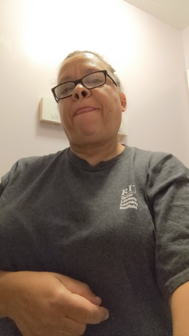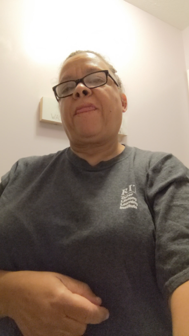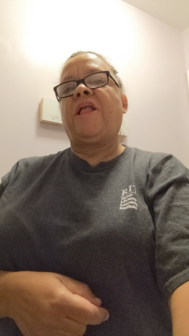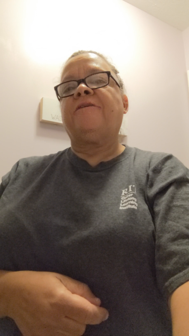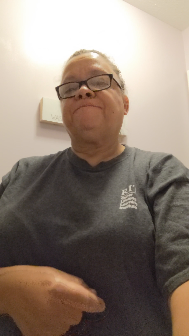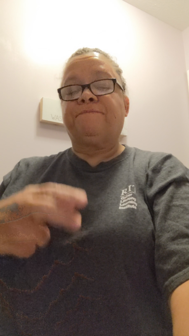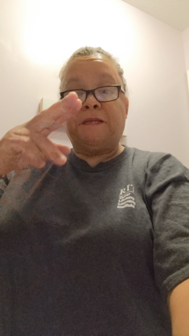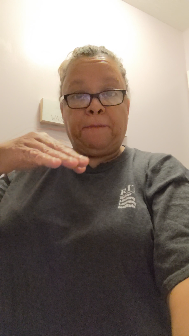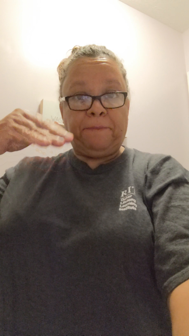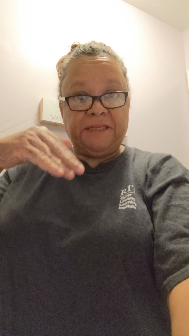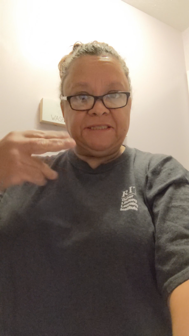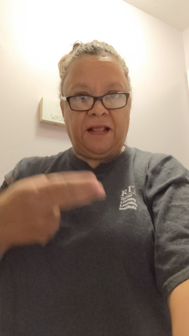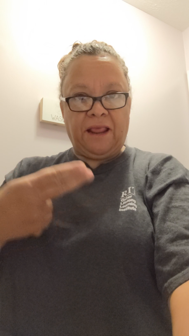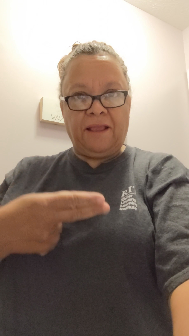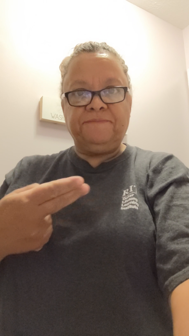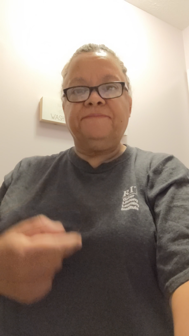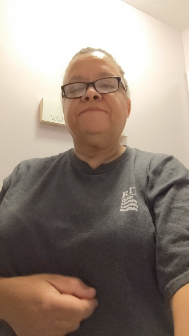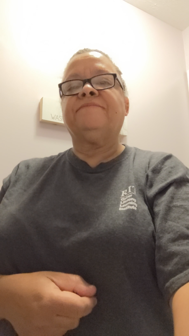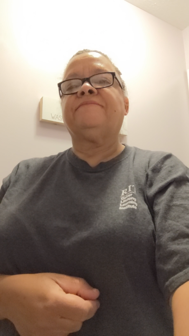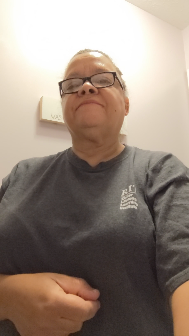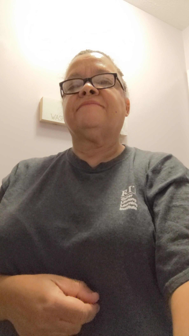pet's name